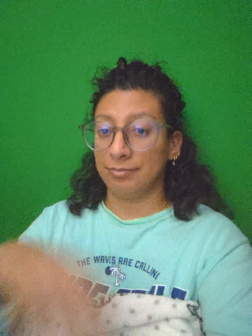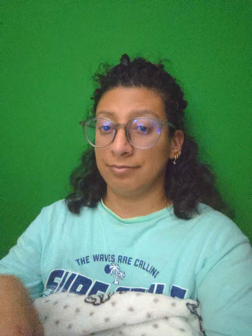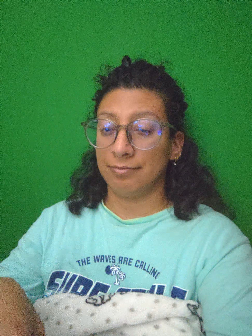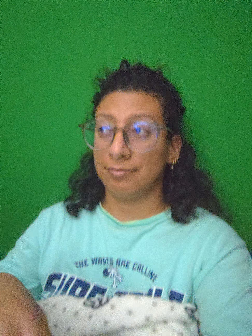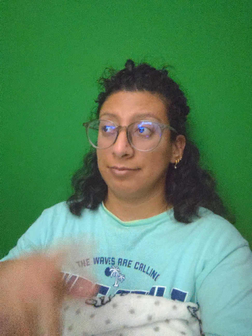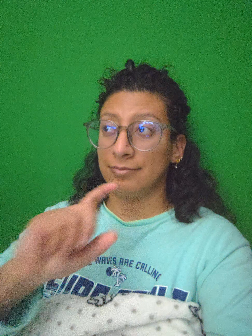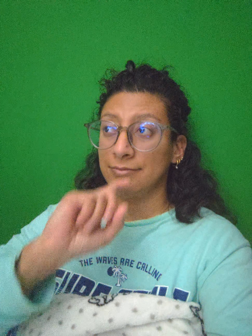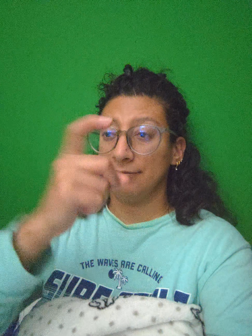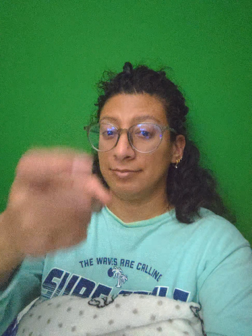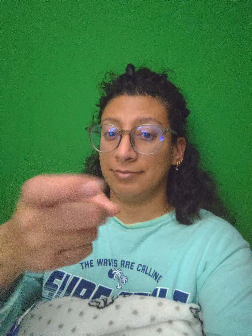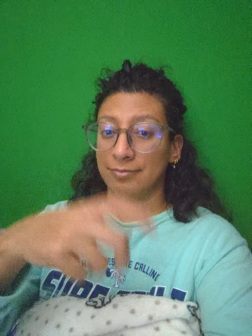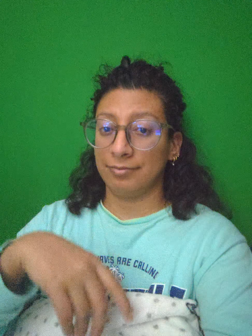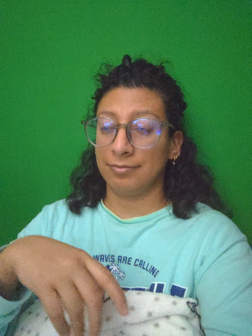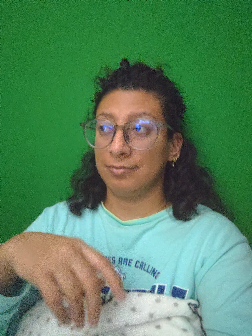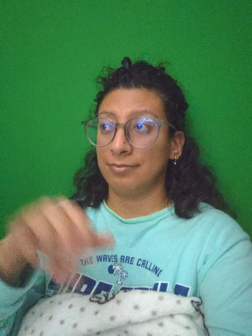gift